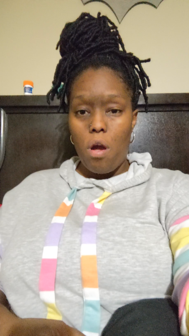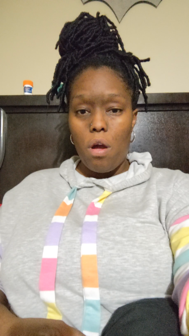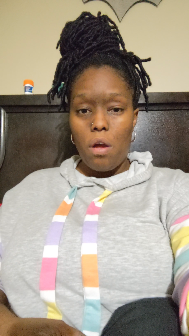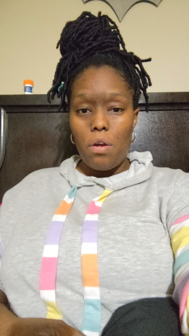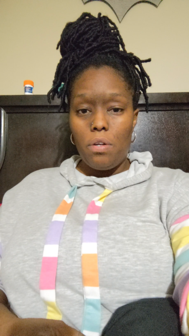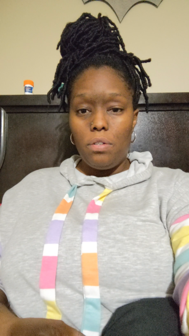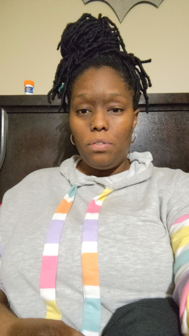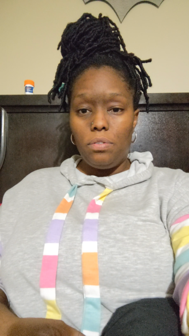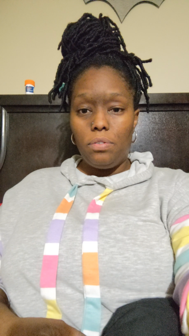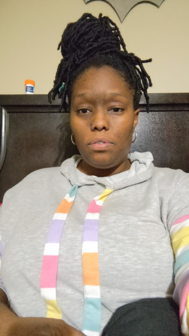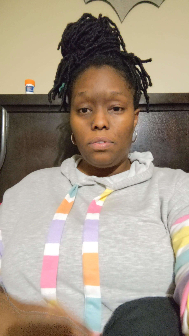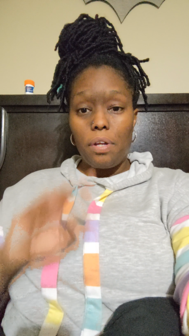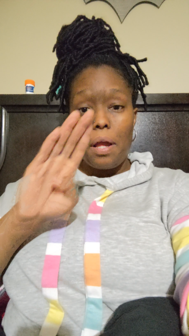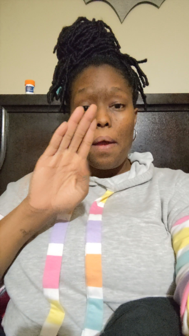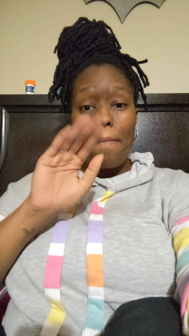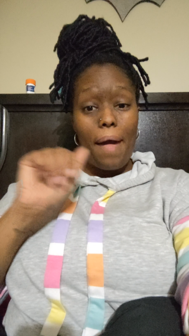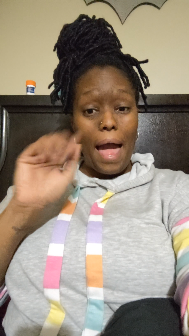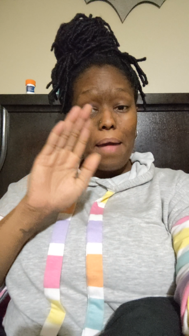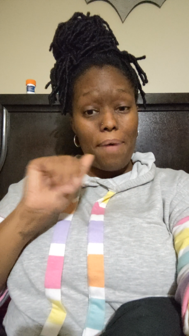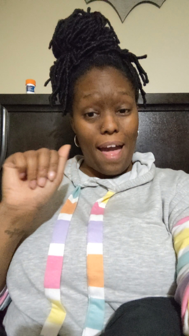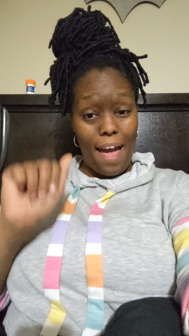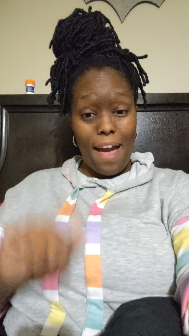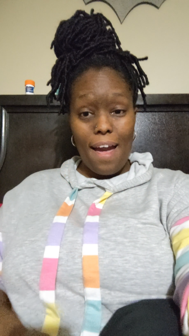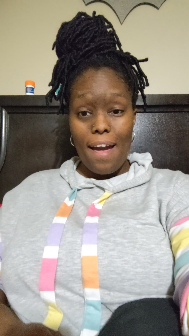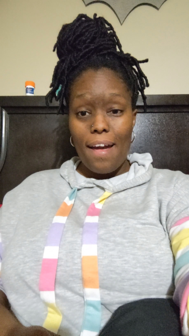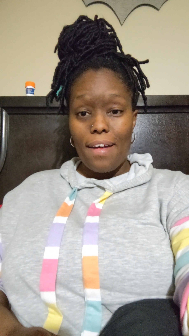baa baa